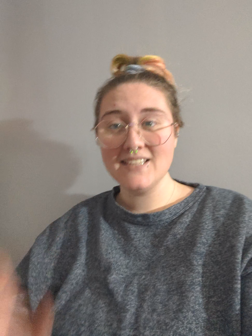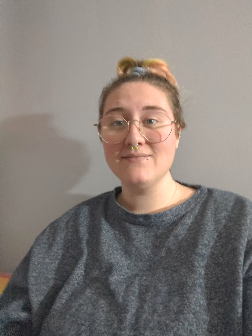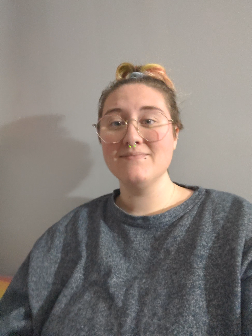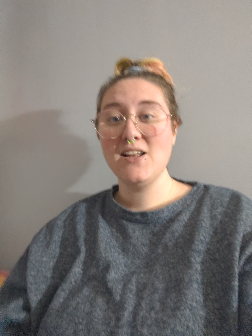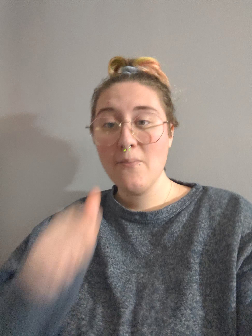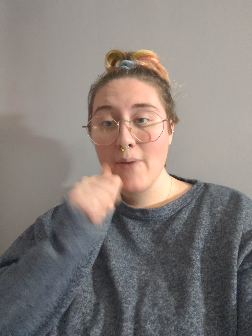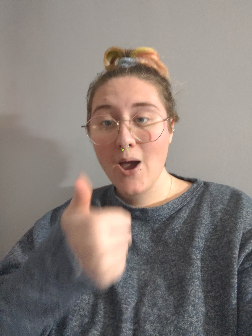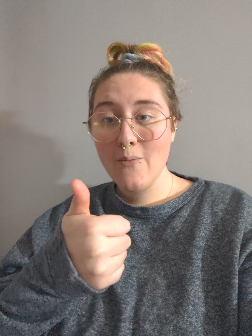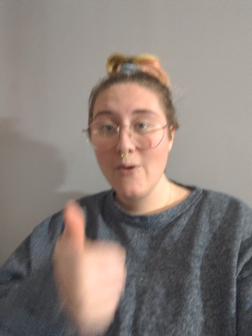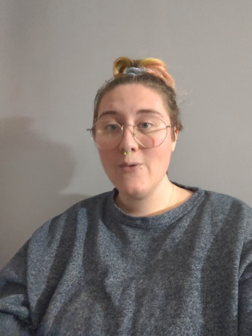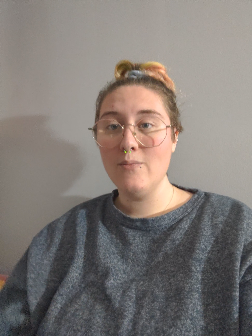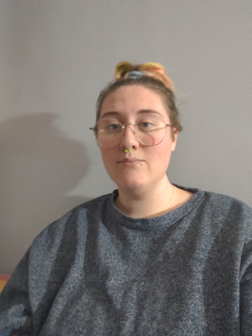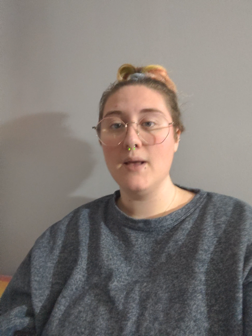tomorrow